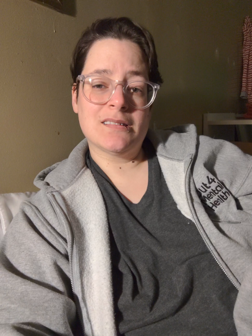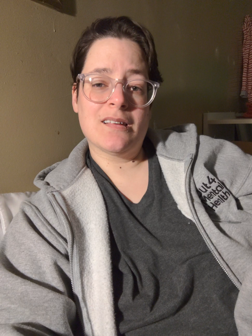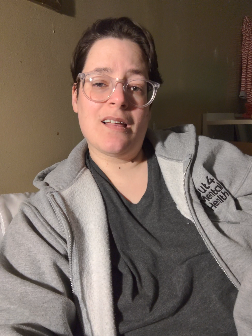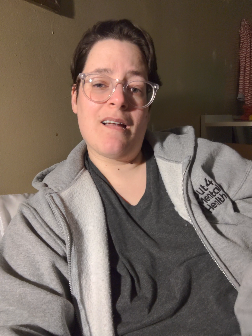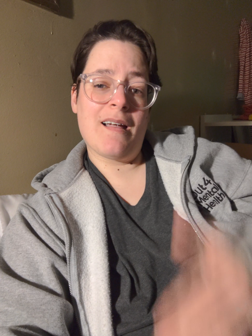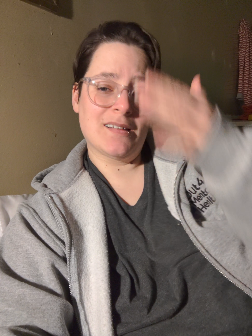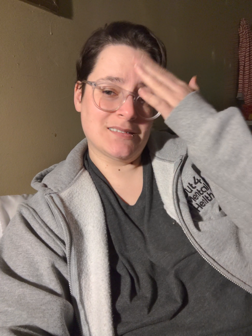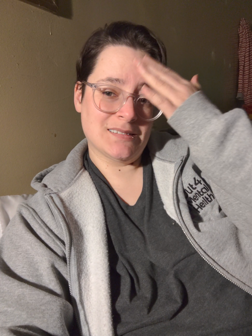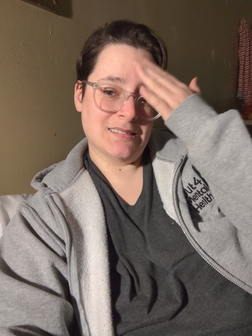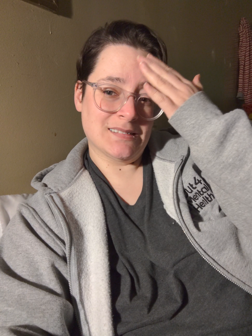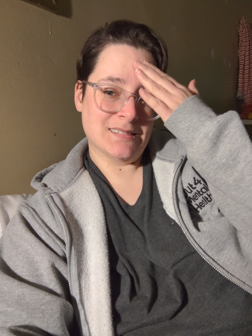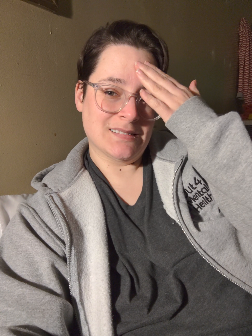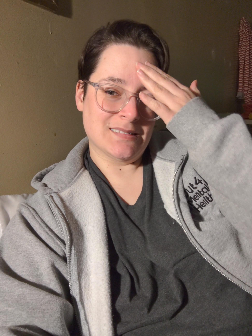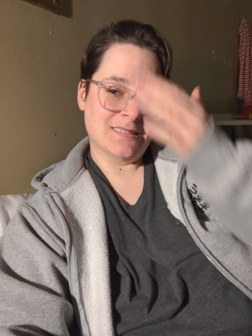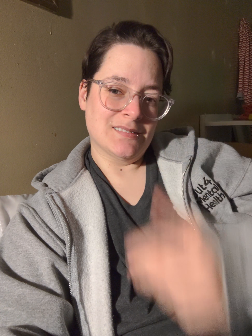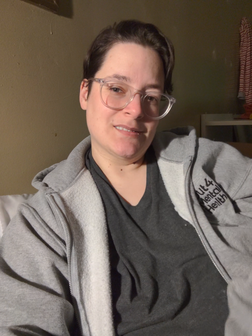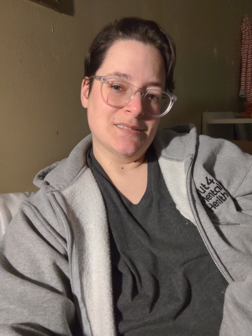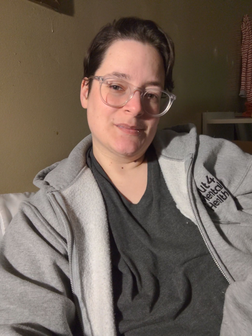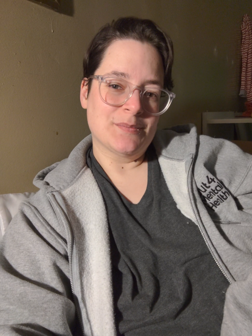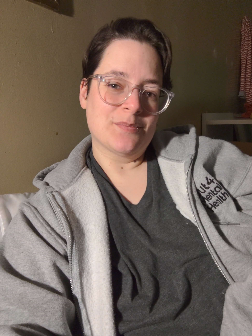hat